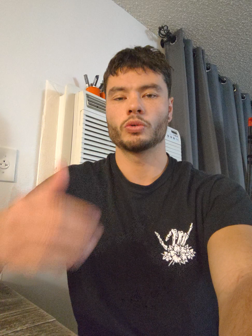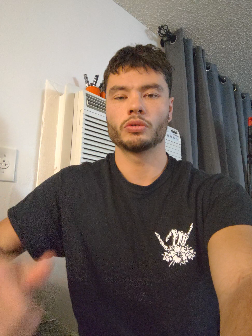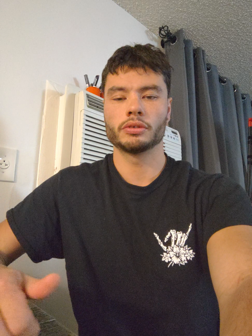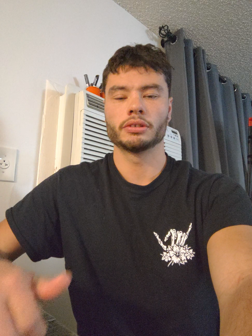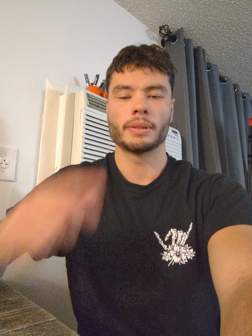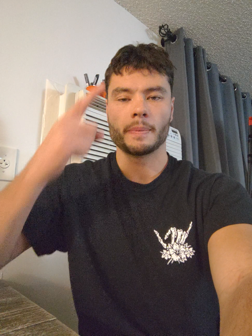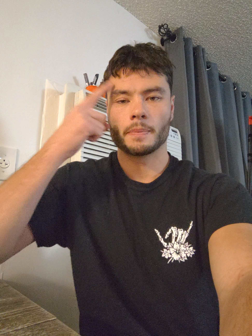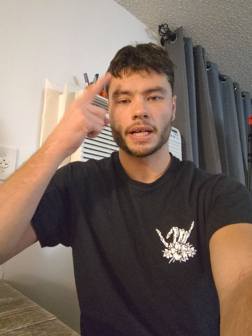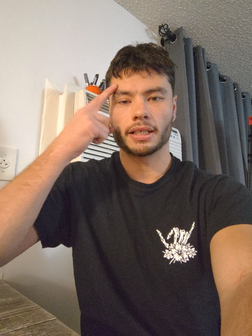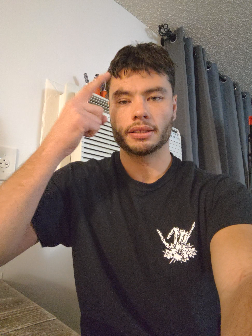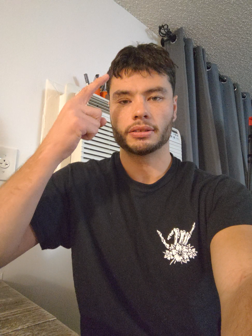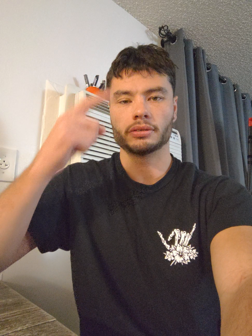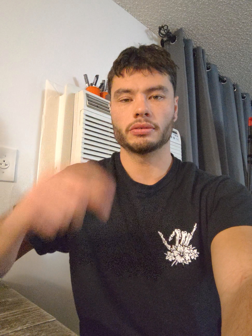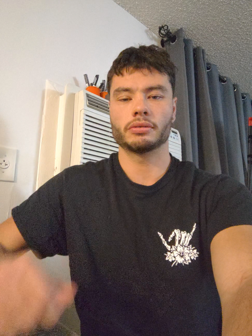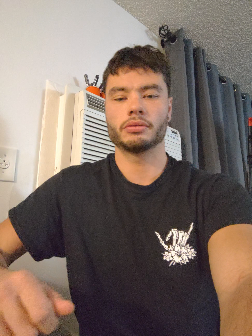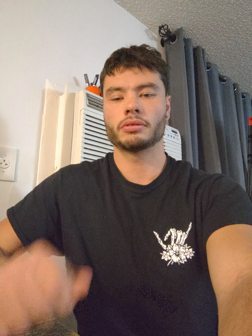penny